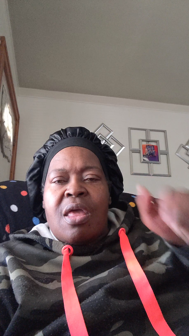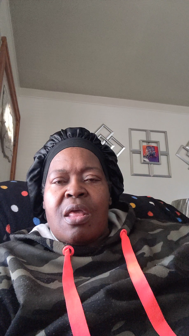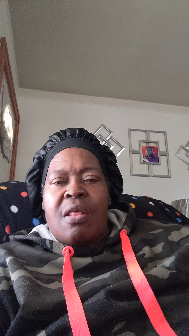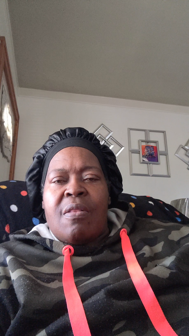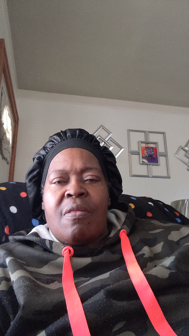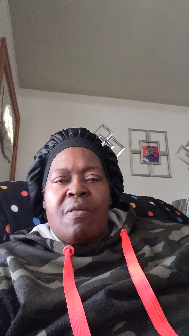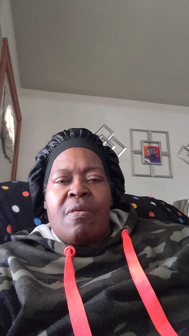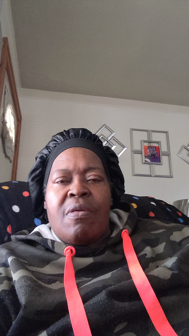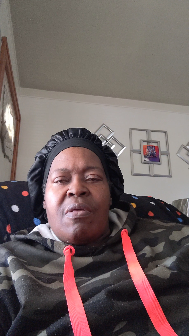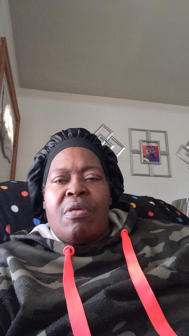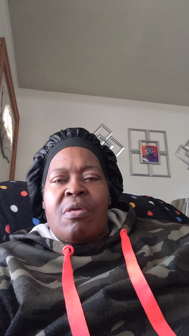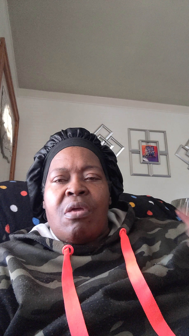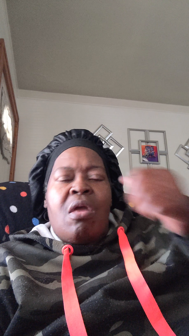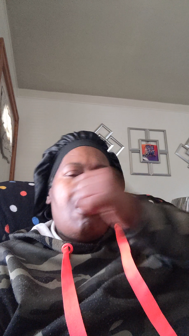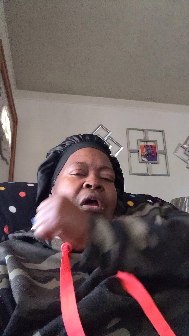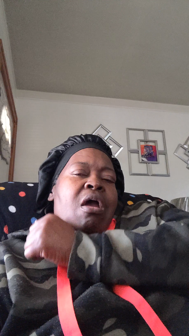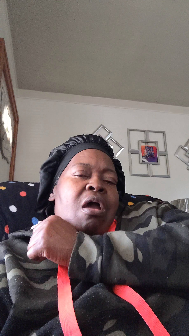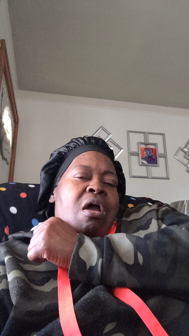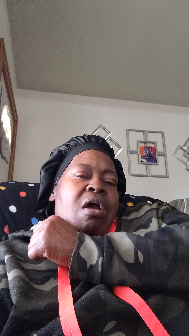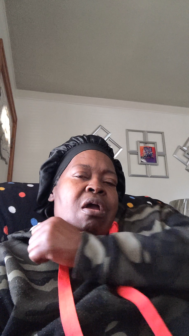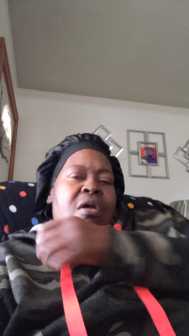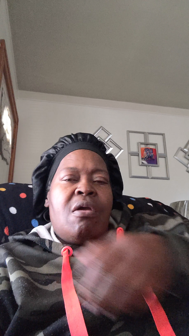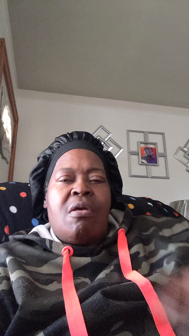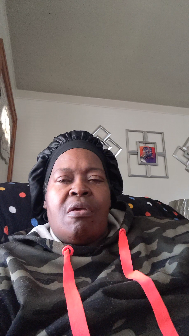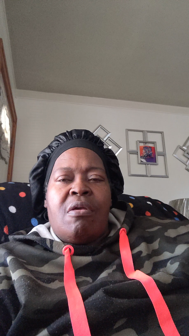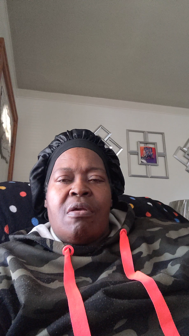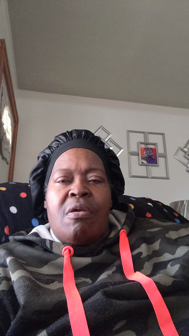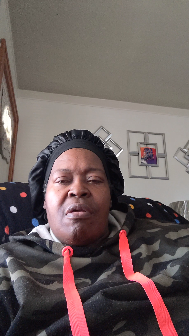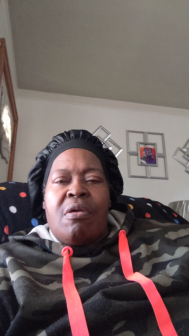hug